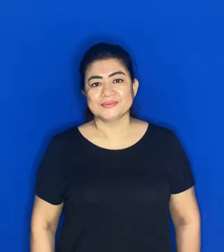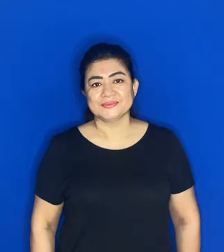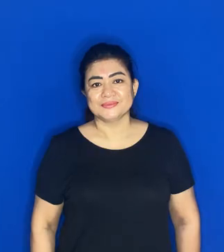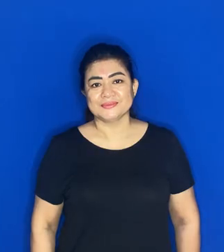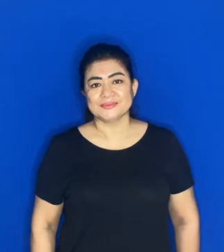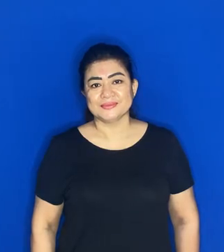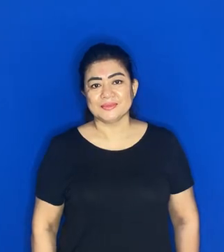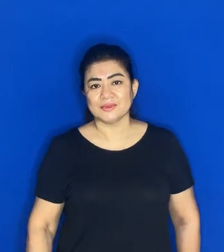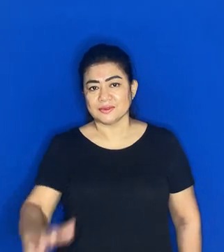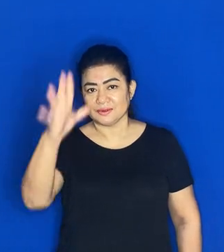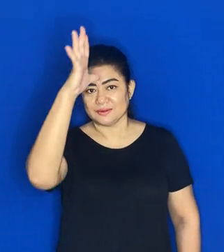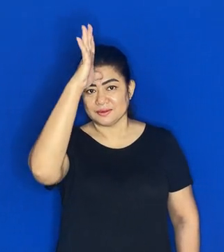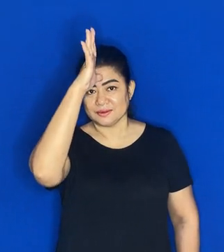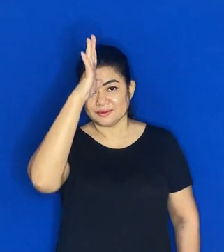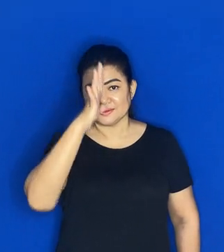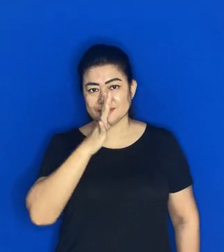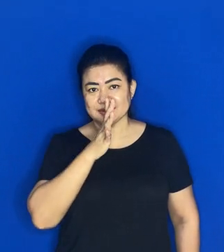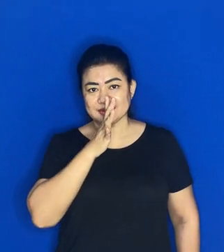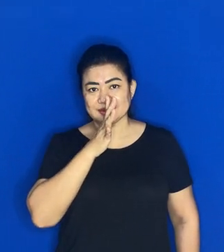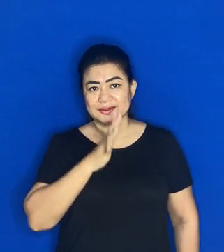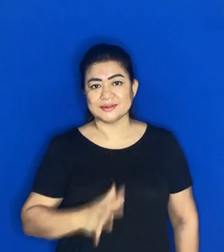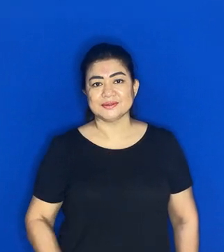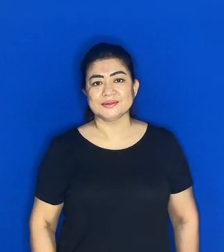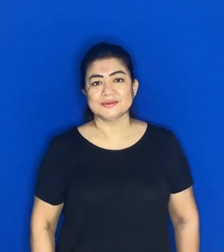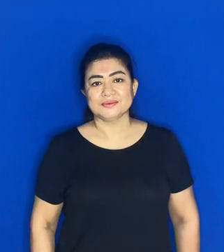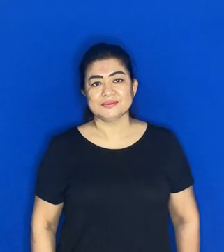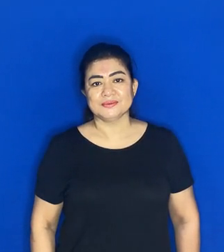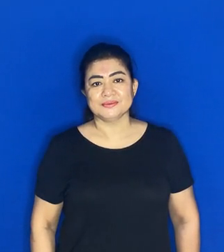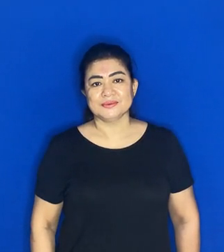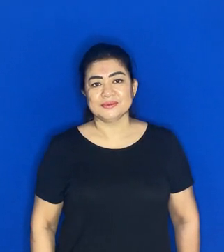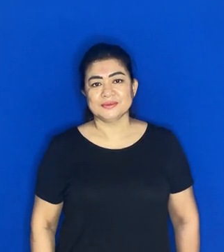parents